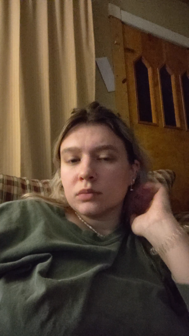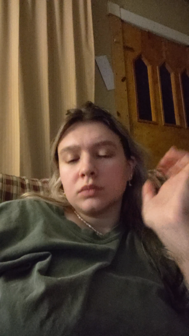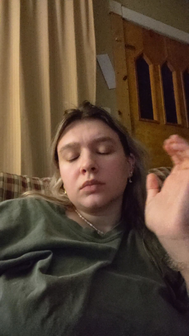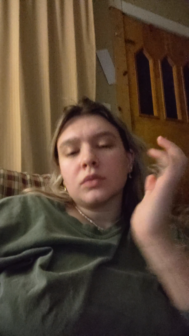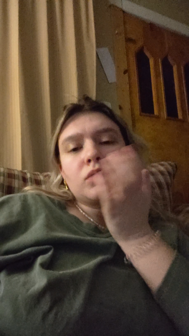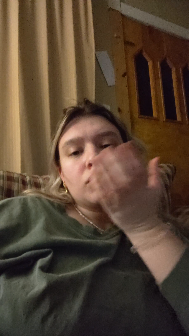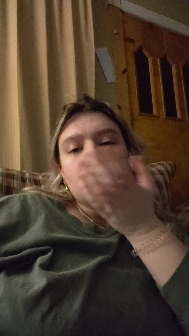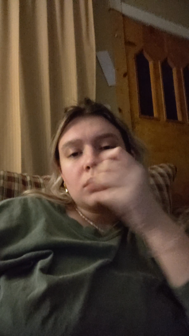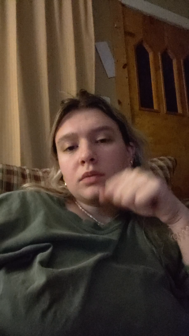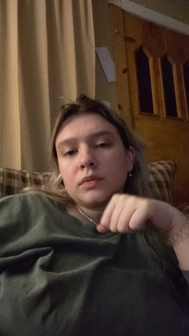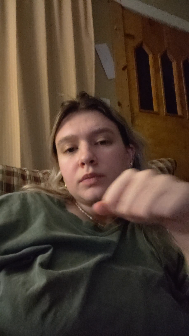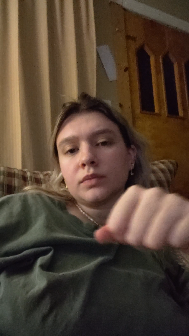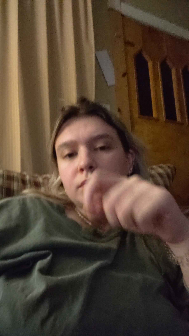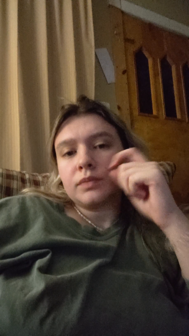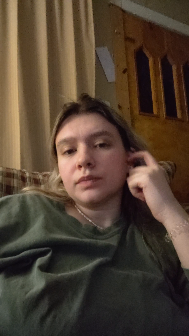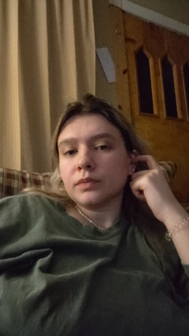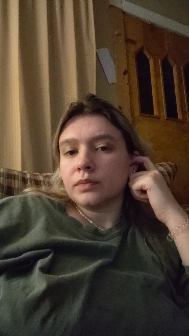lawn mower